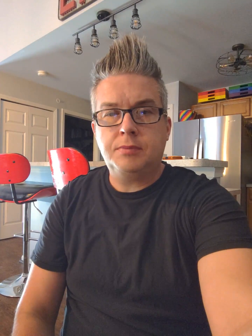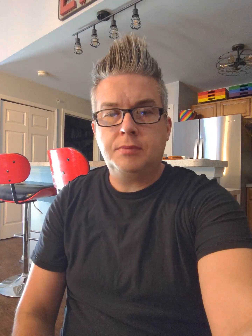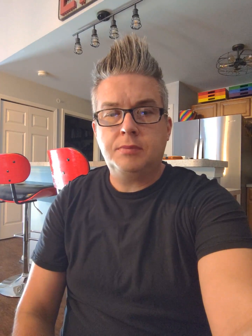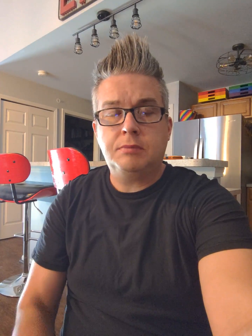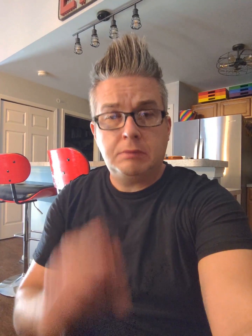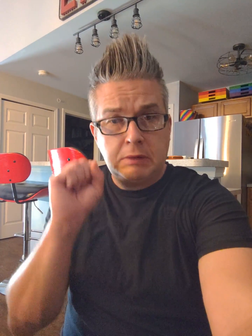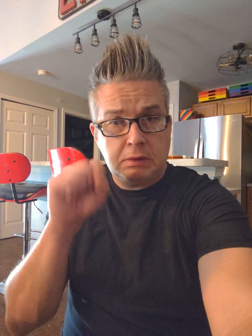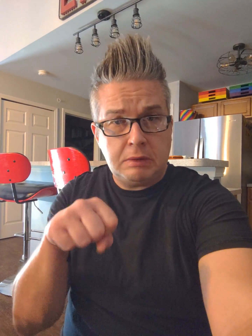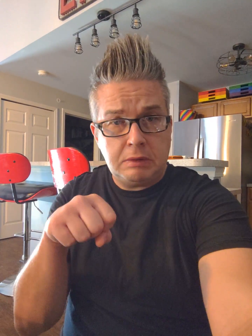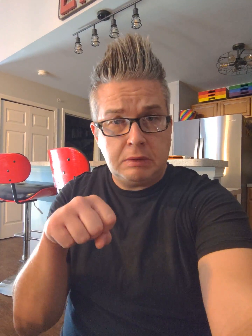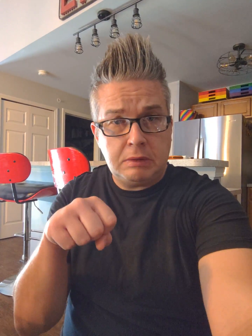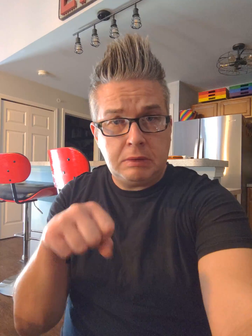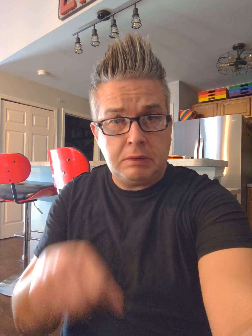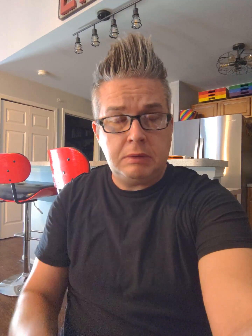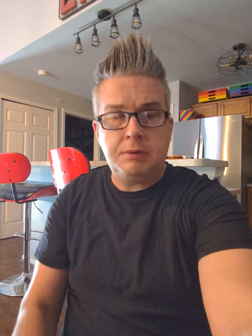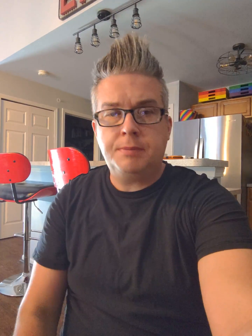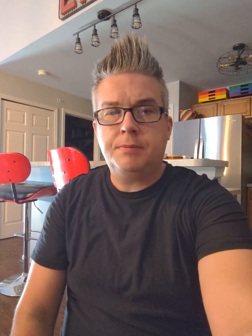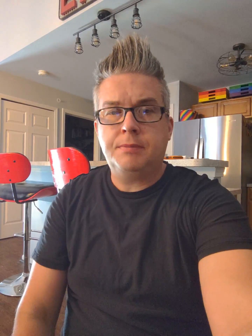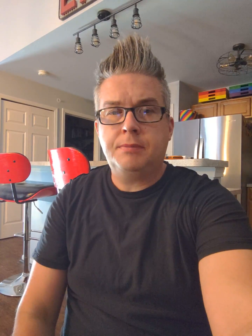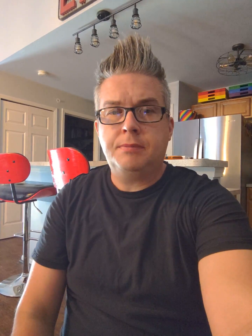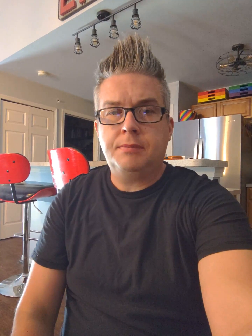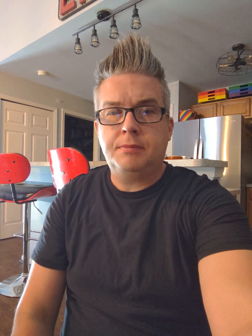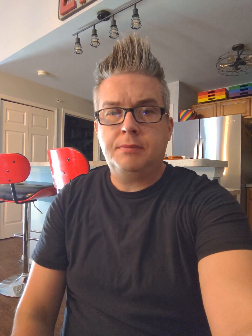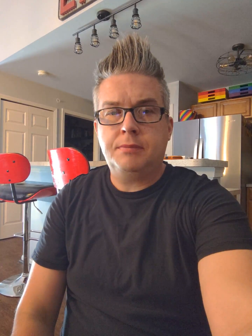could